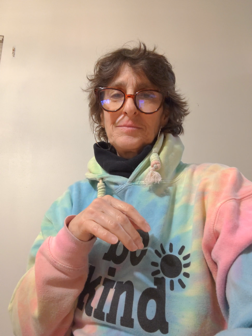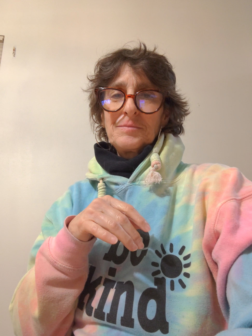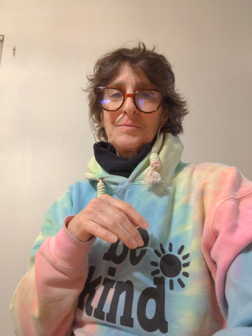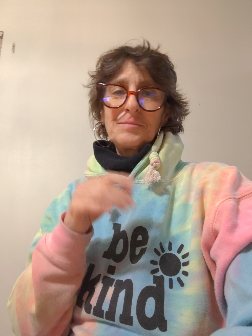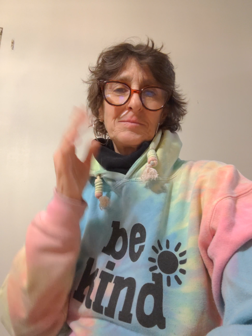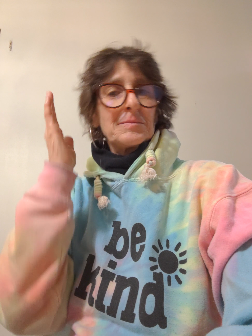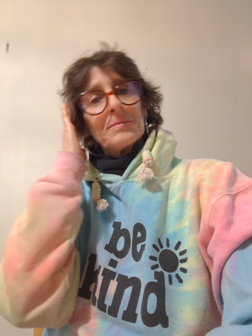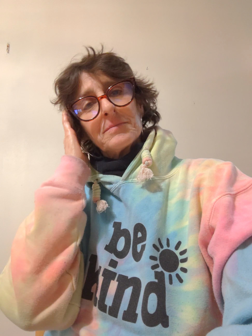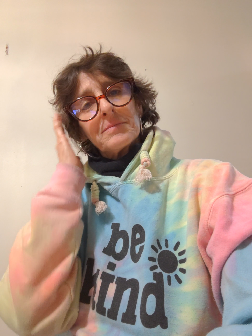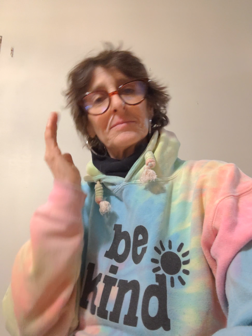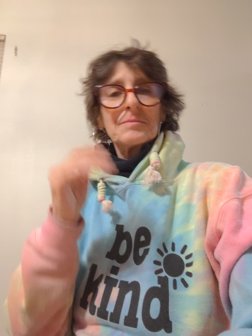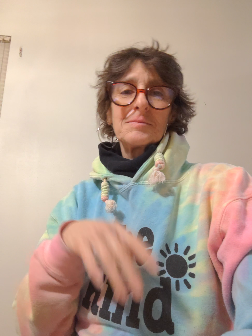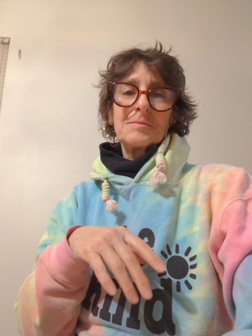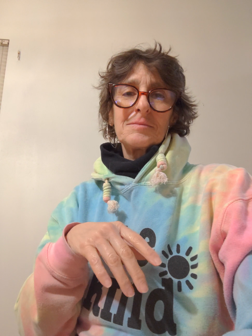bed